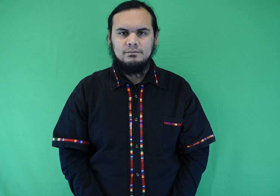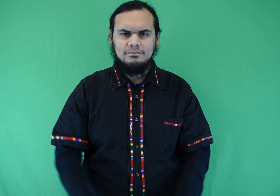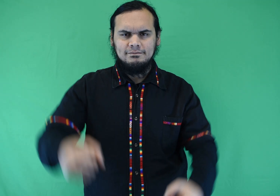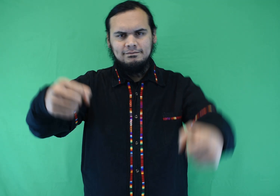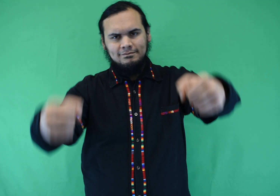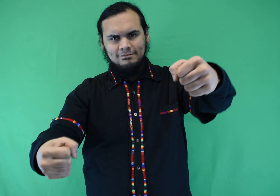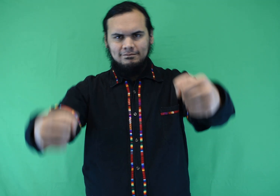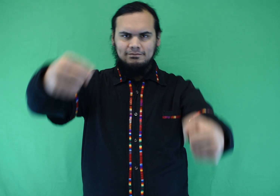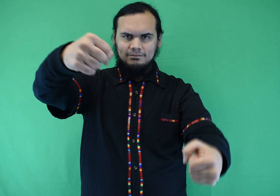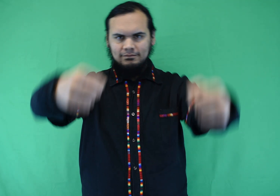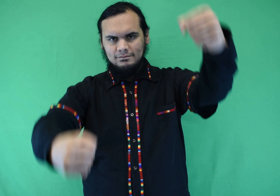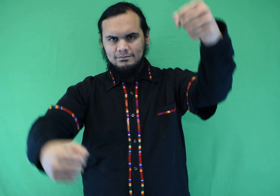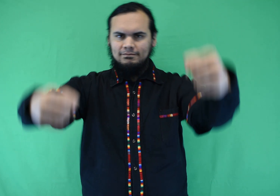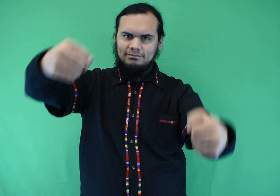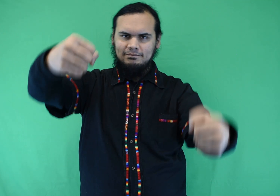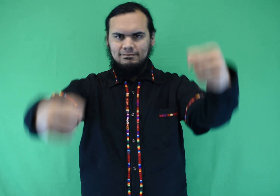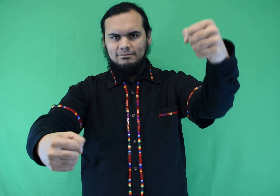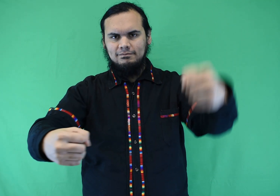manejar